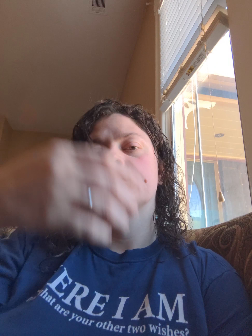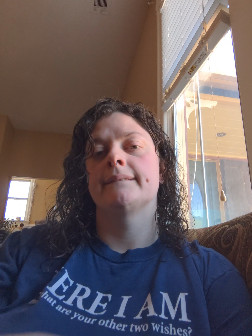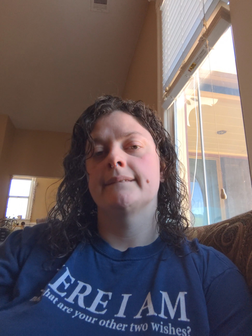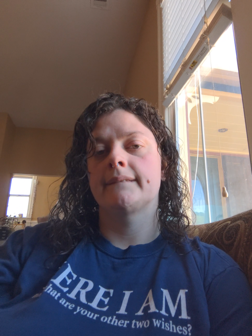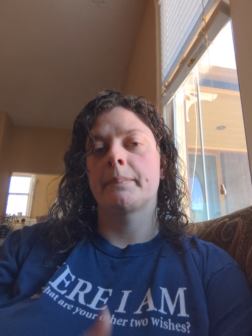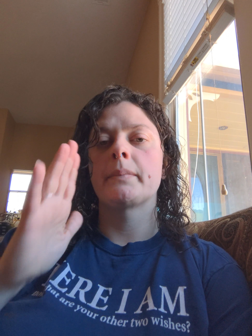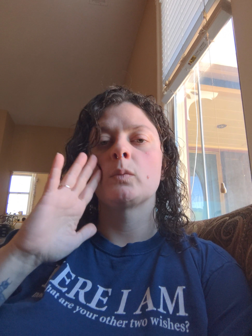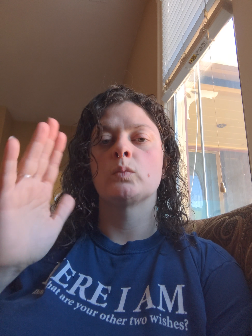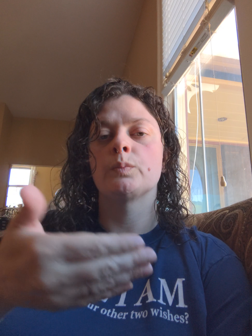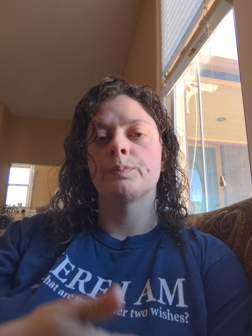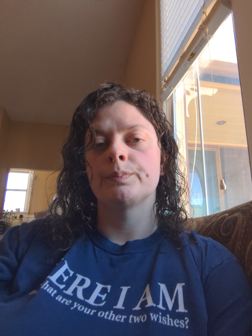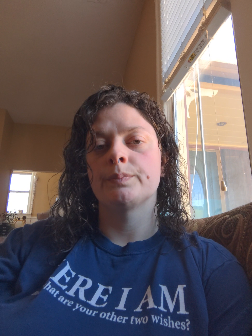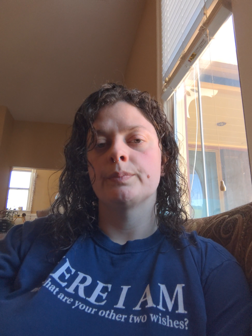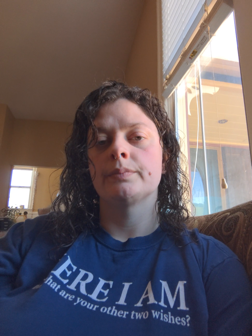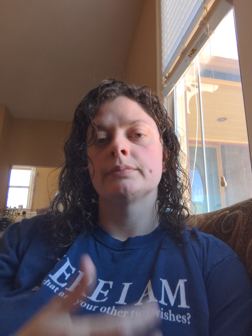bedroom